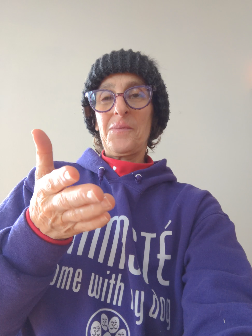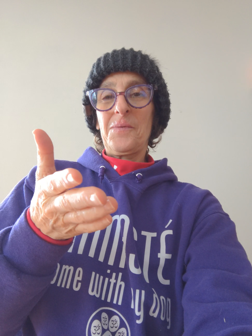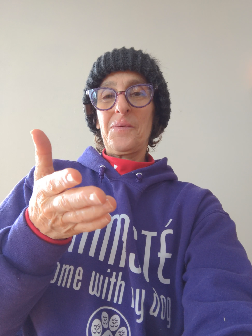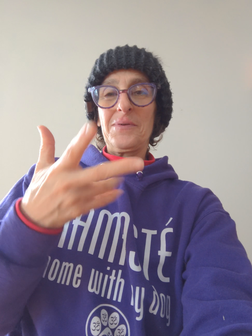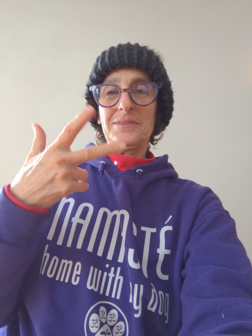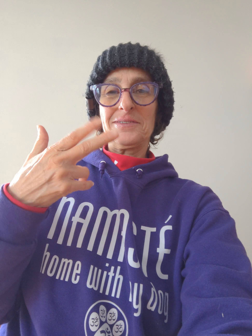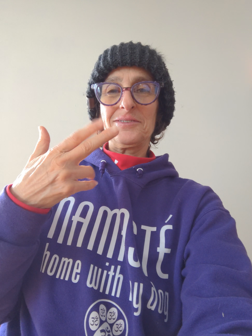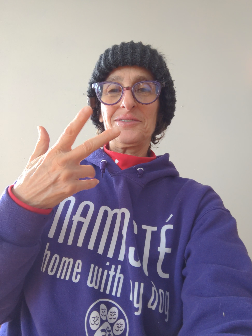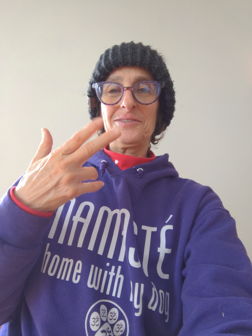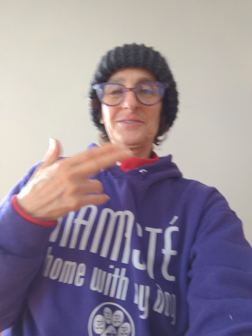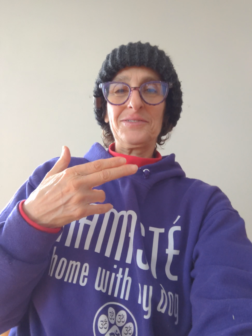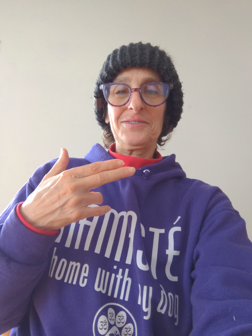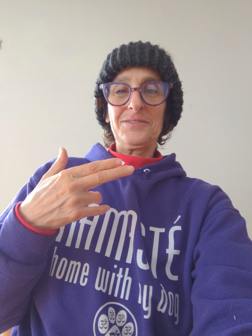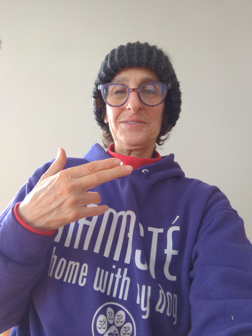scissors